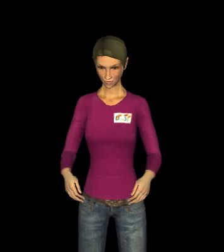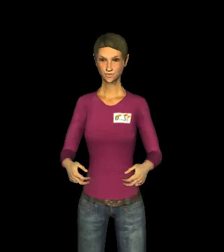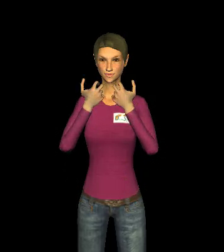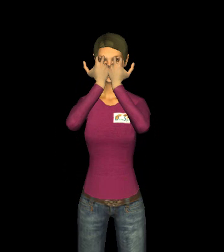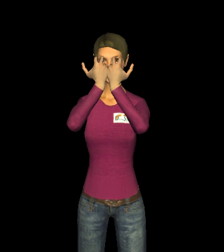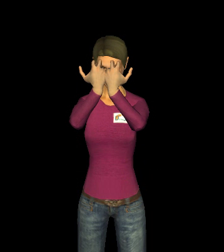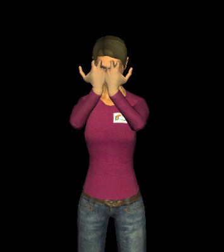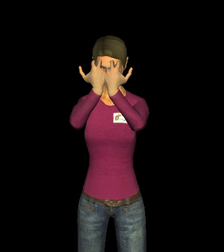معجب